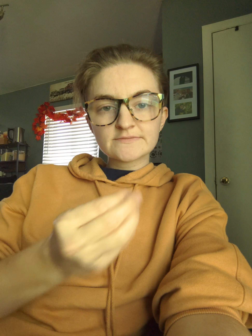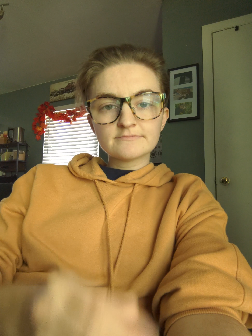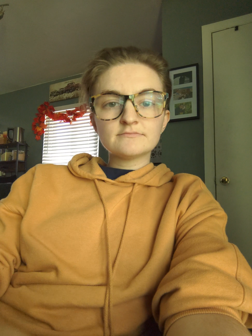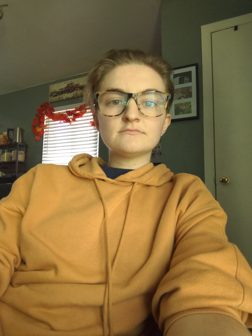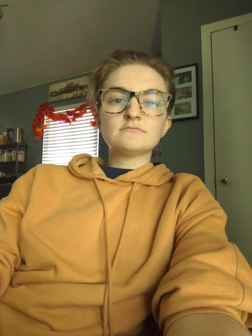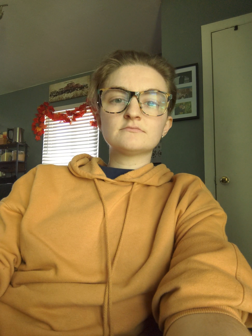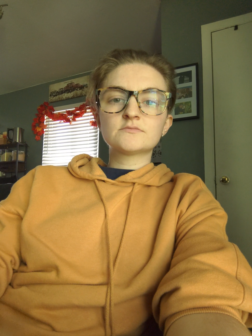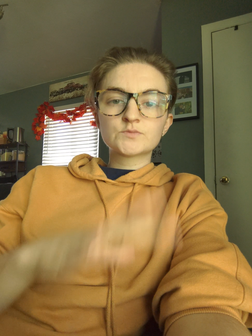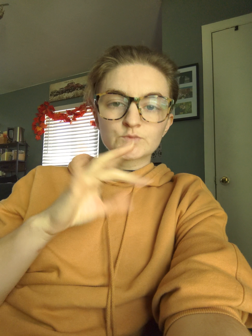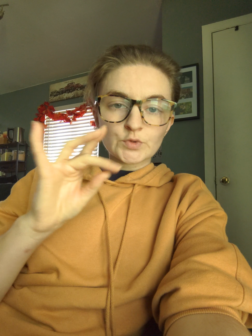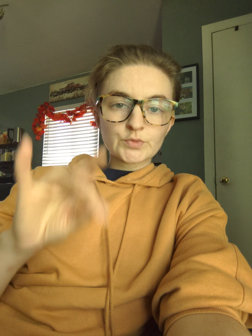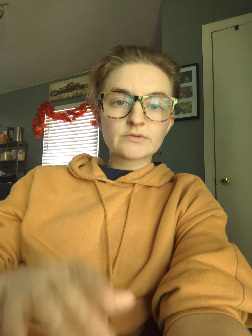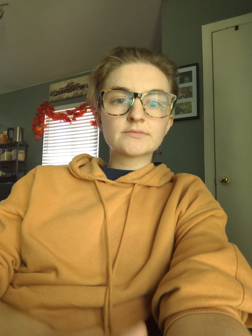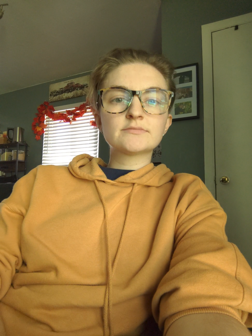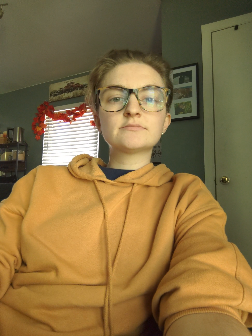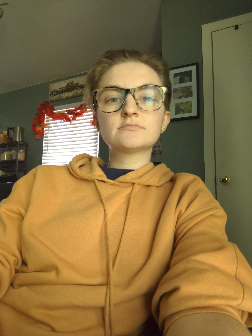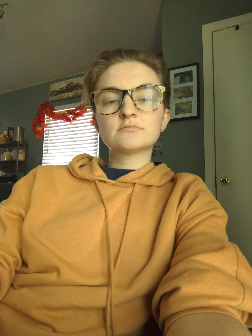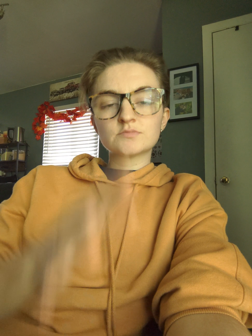choose